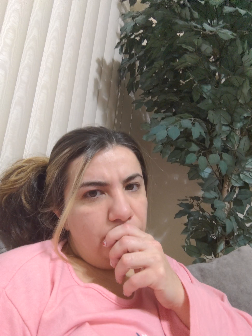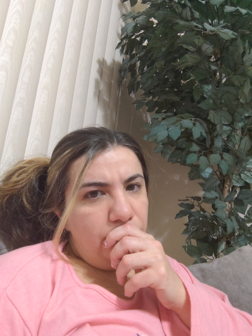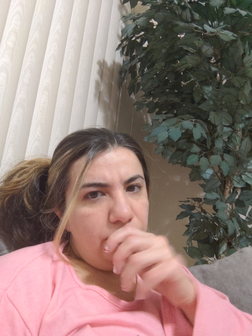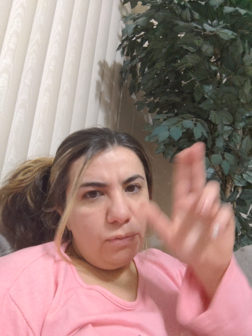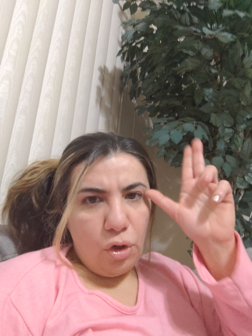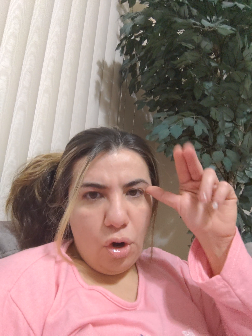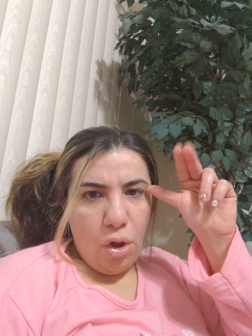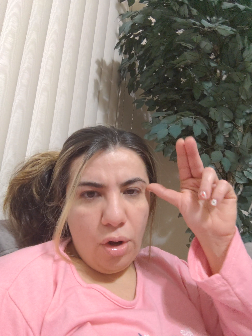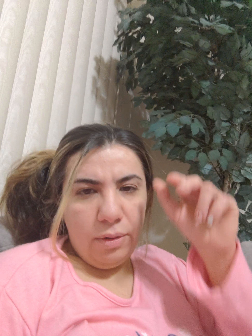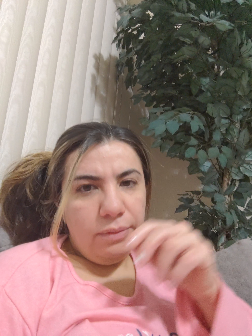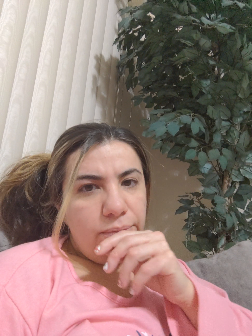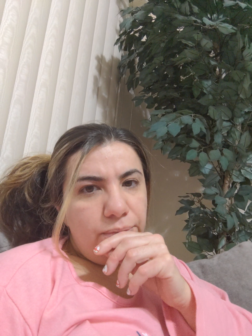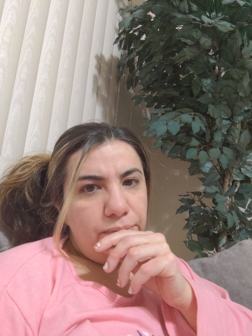horse